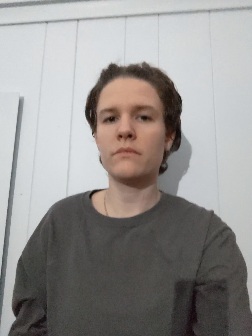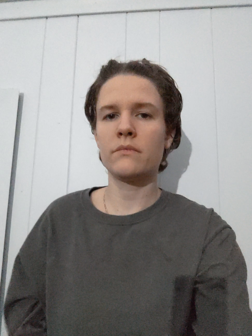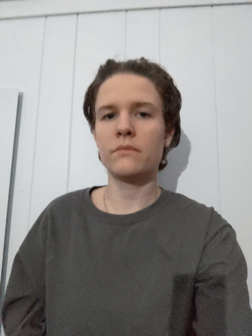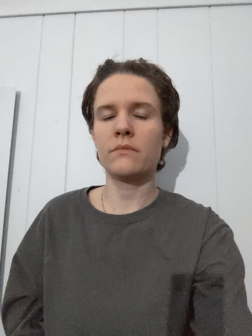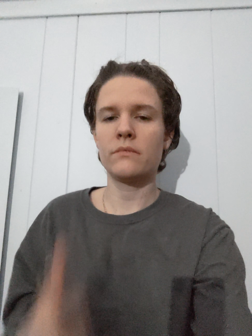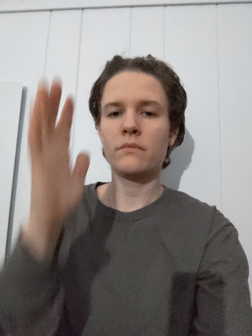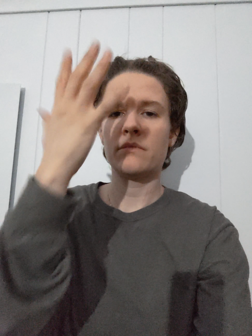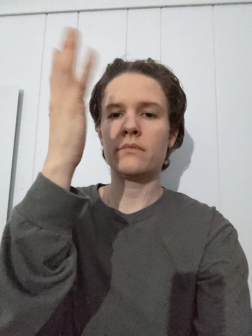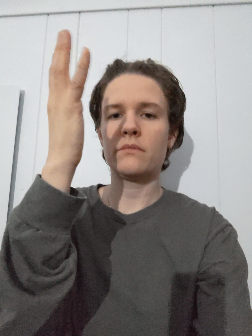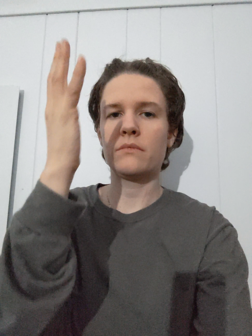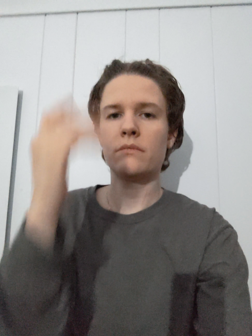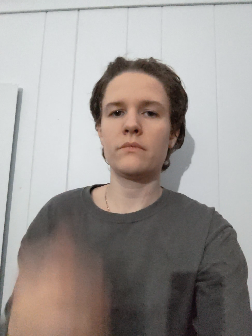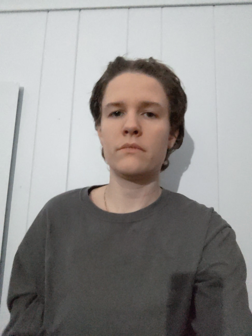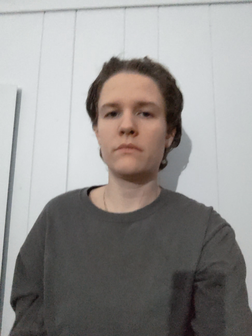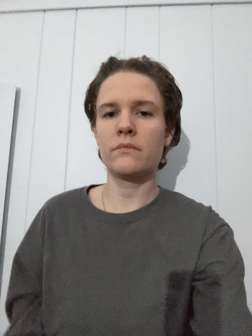tree